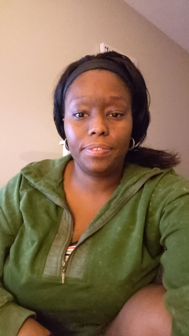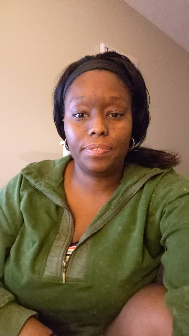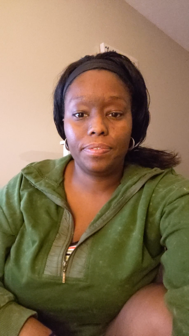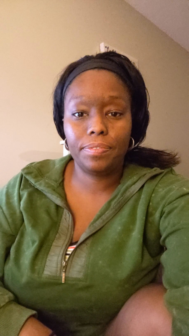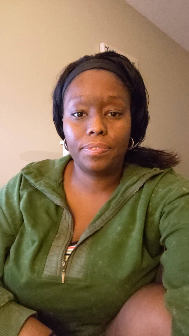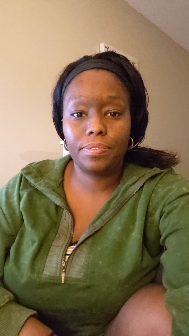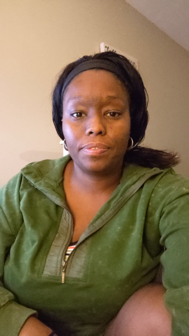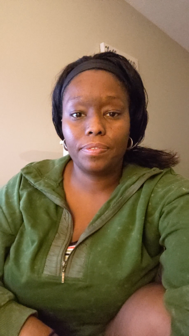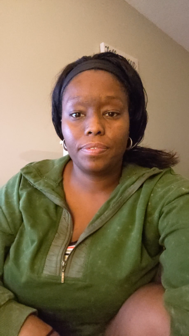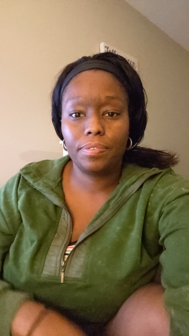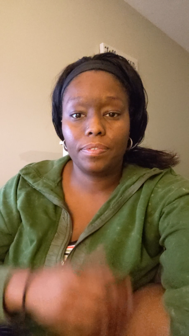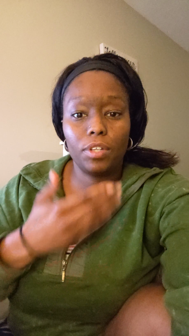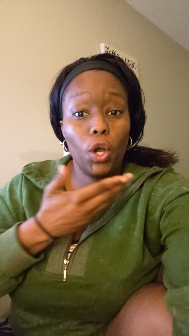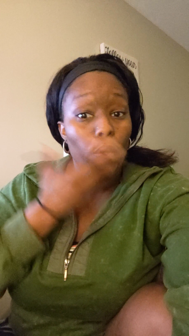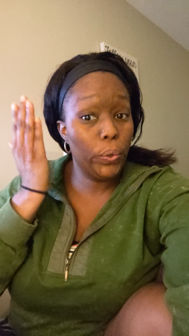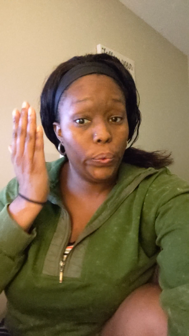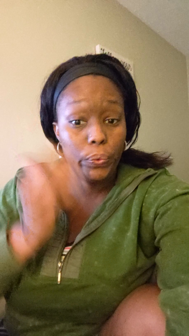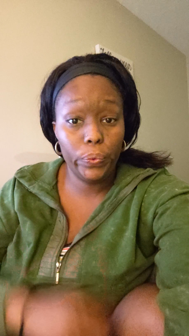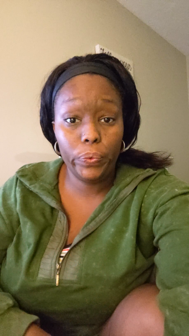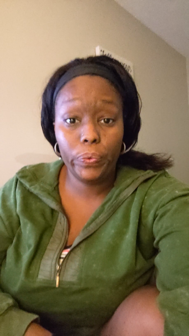all gone